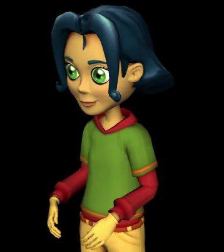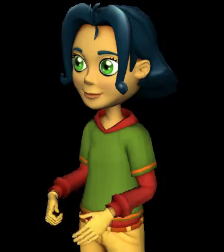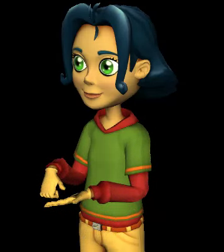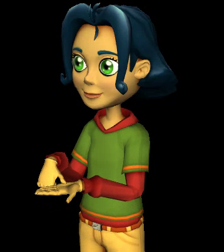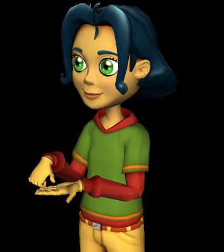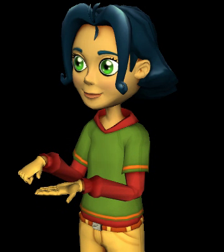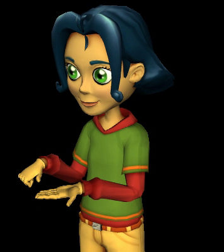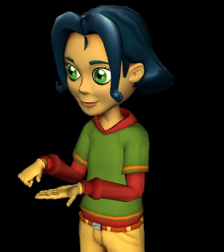يدفع